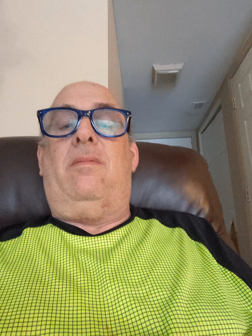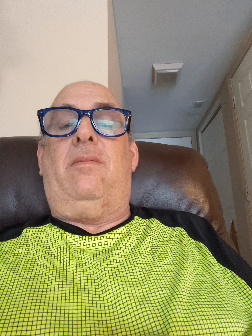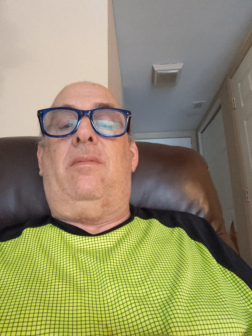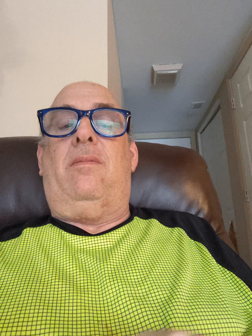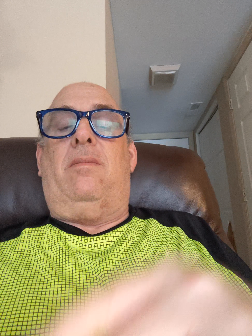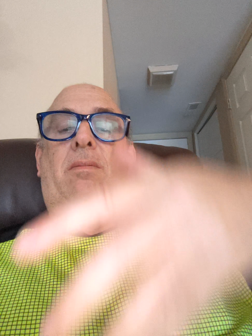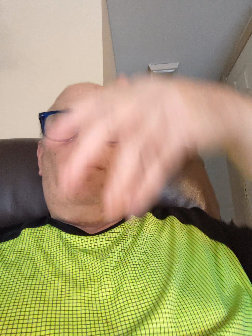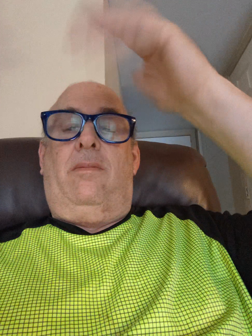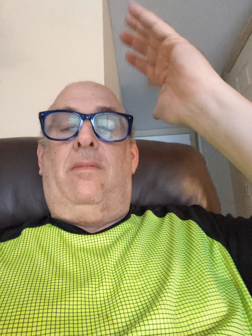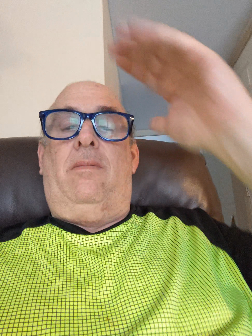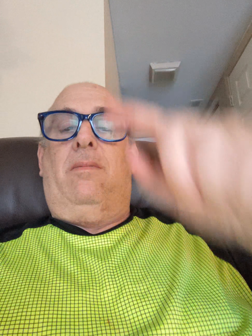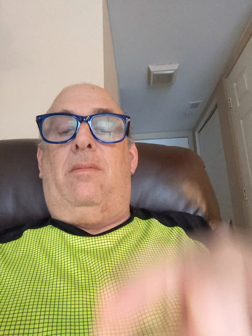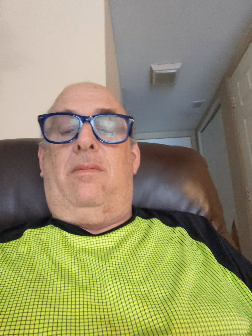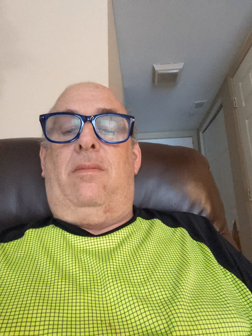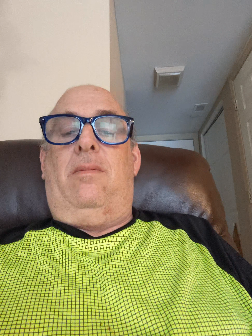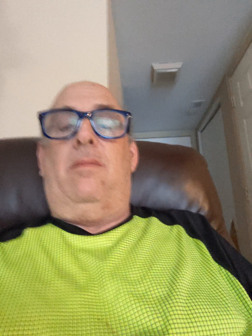lion